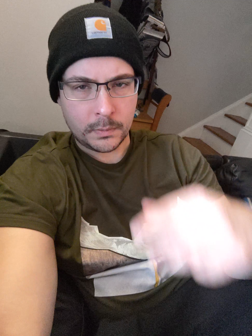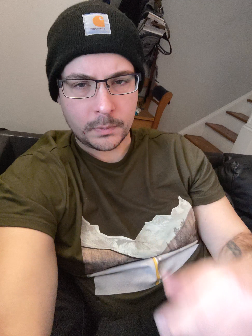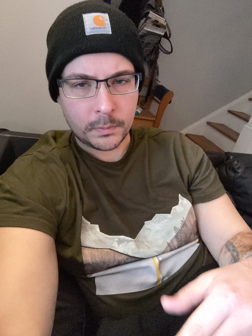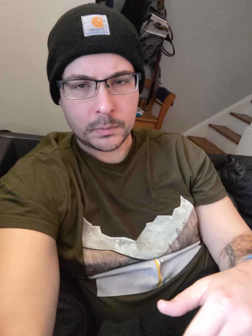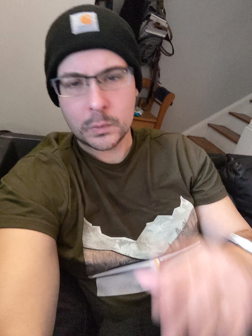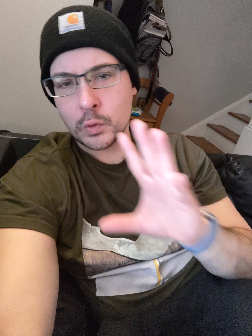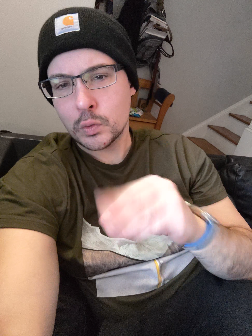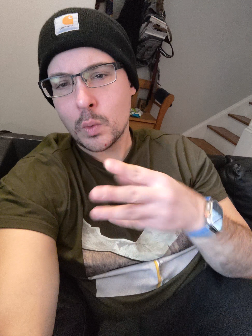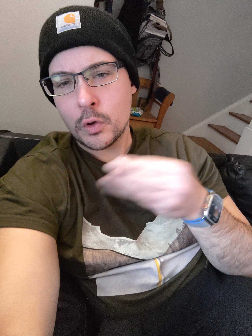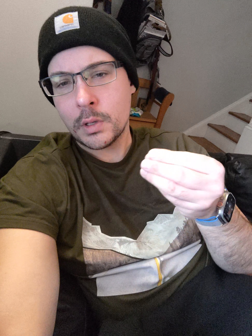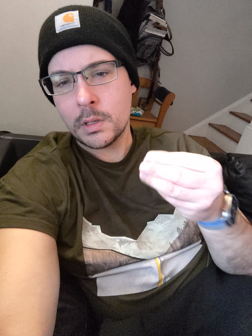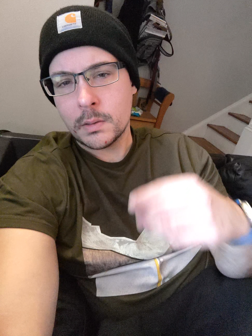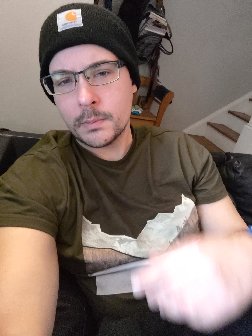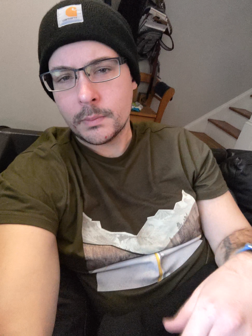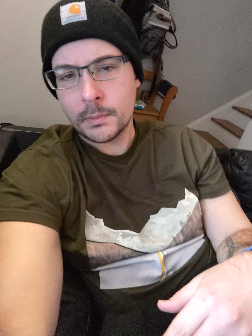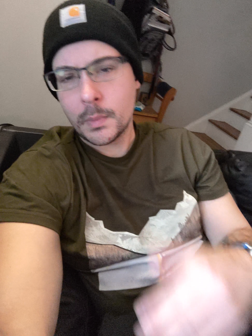story